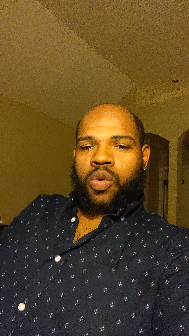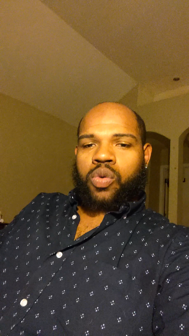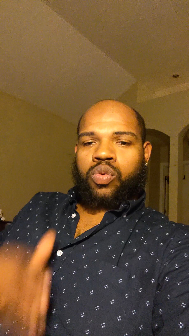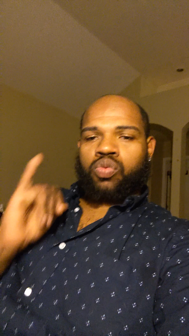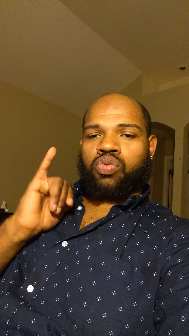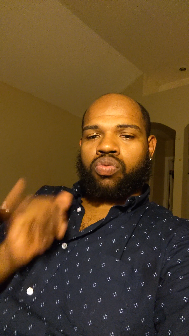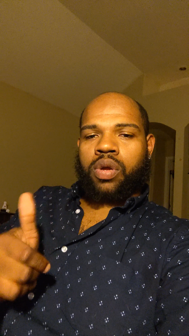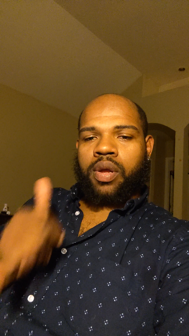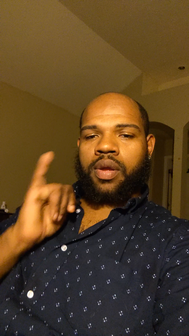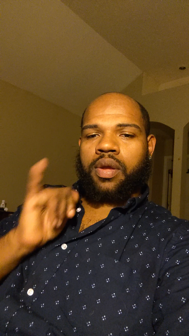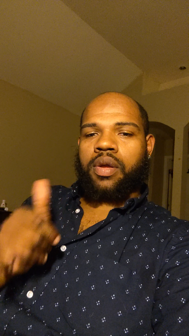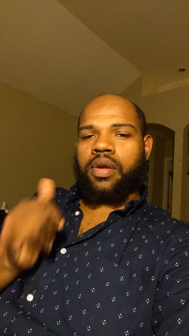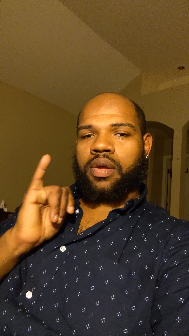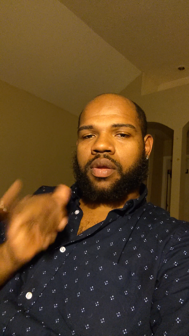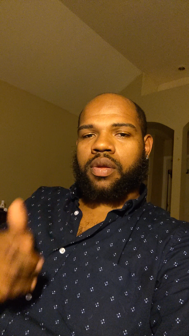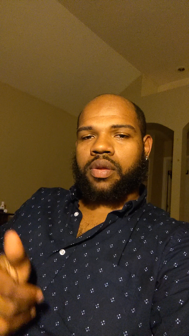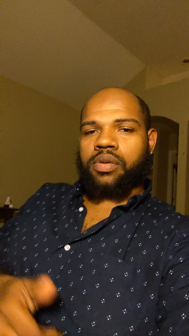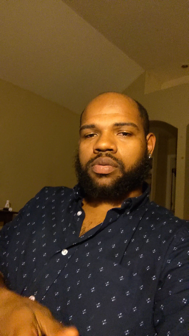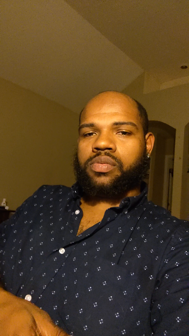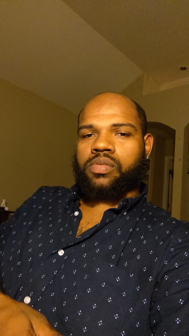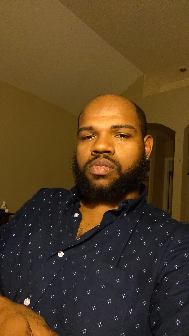rocking chair